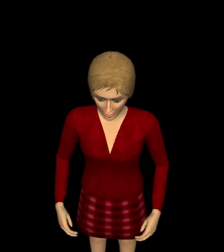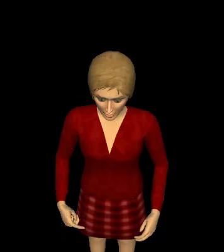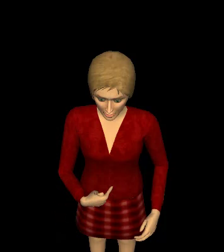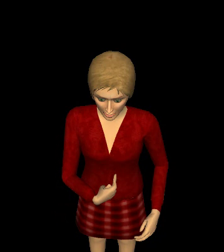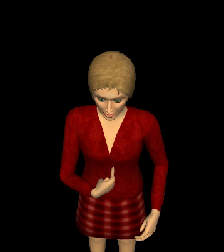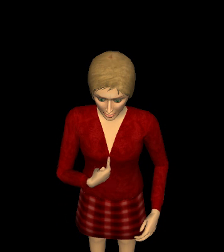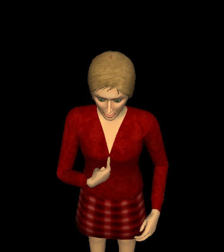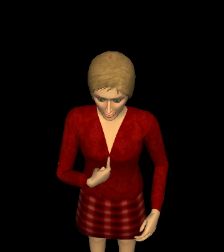أنا